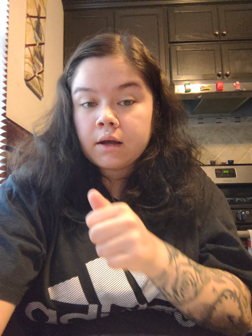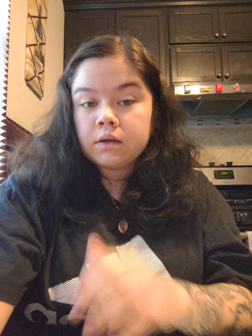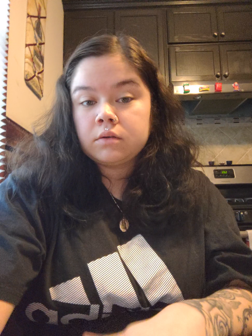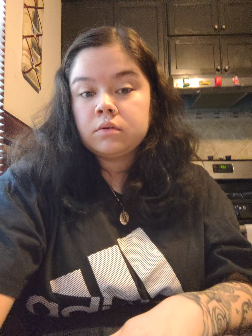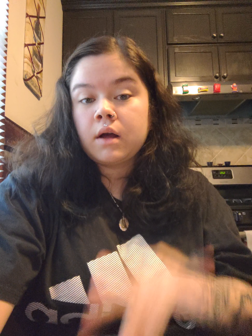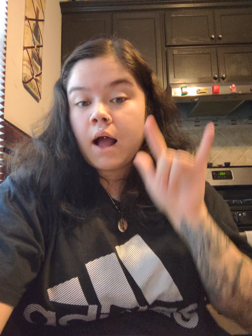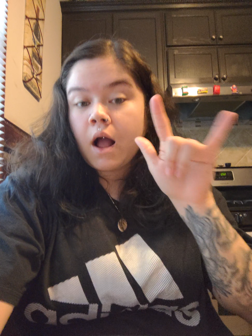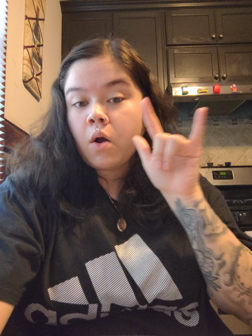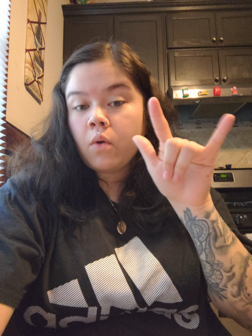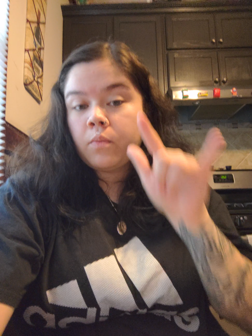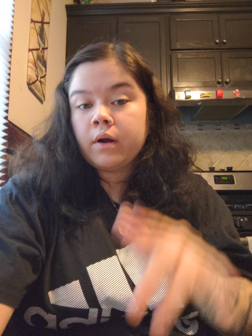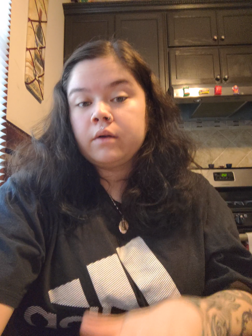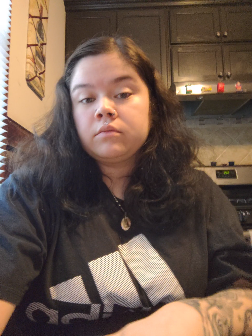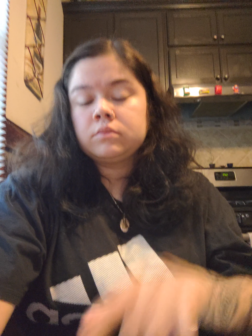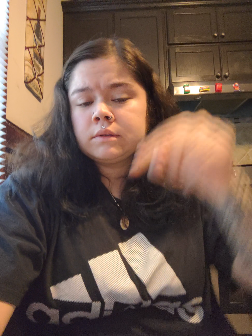airplane